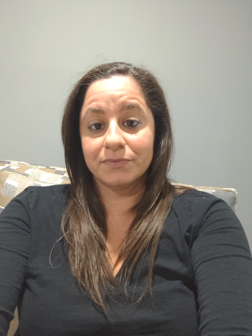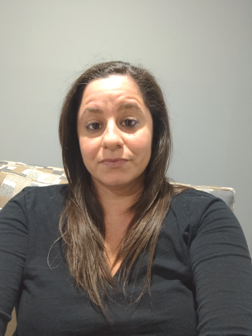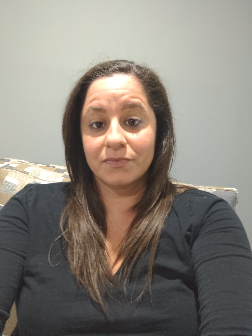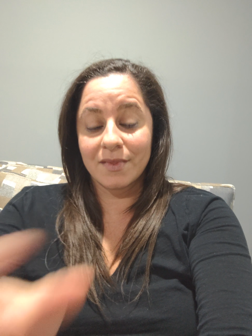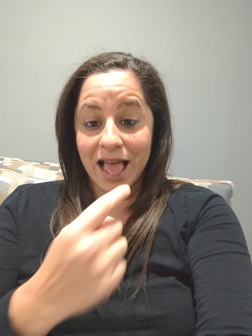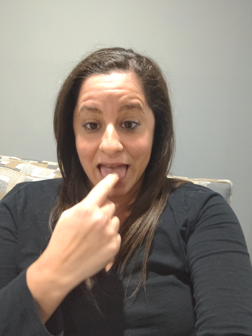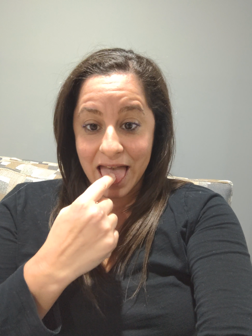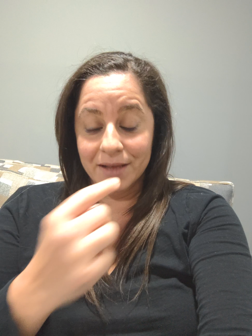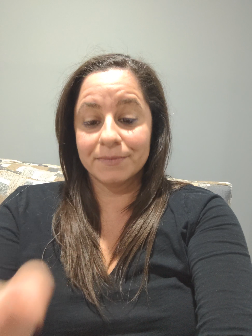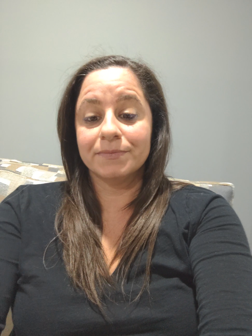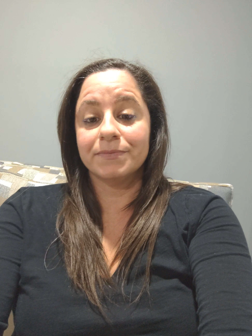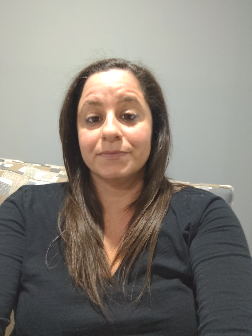tongue